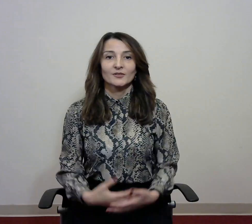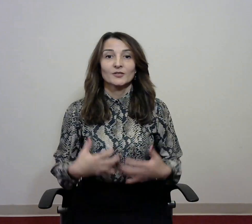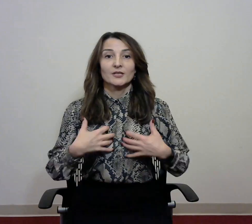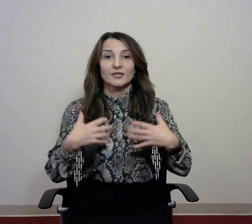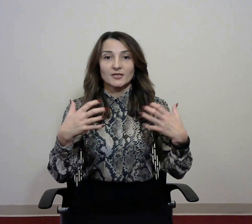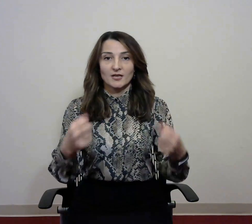sağlam